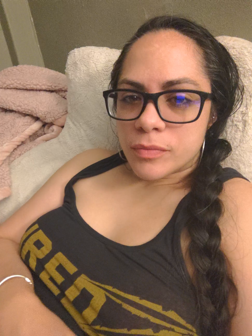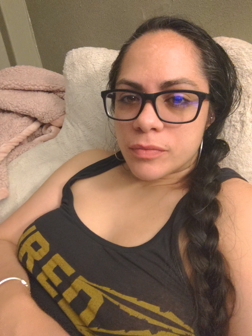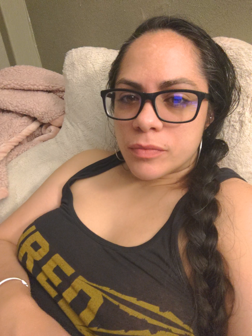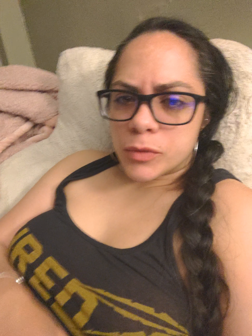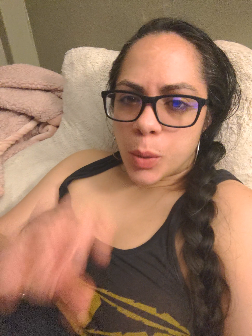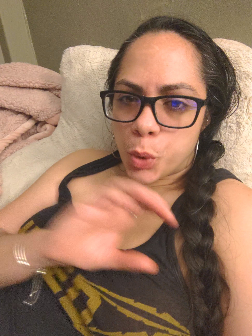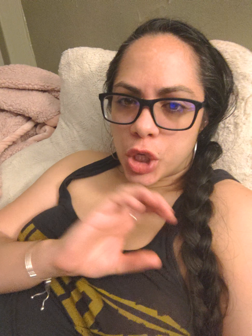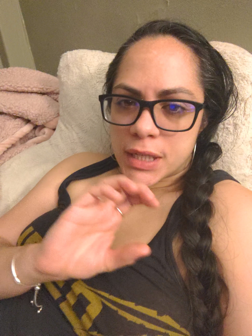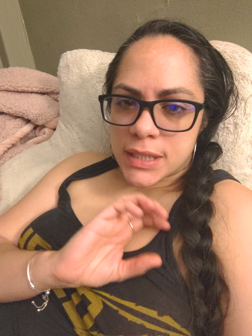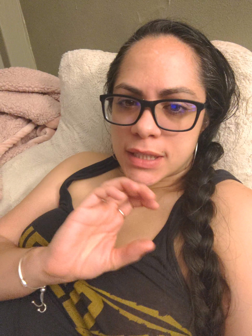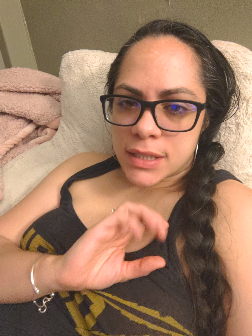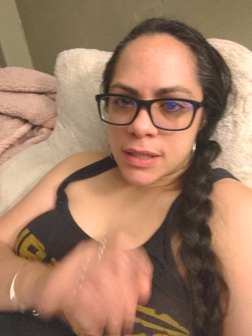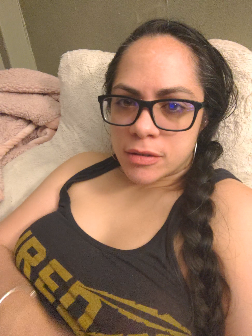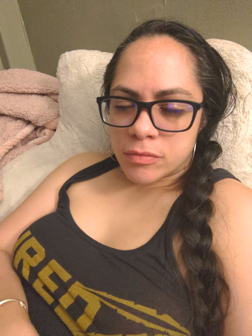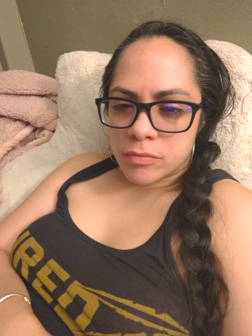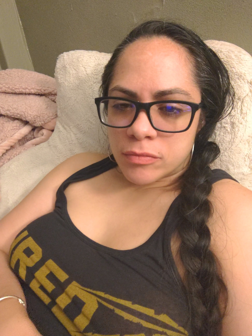police